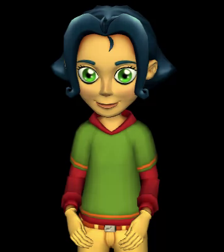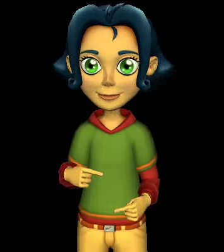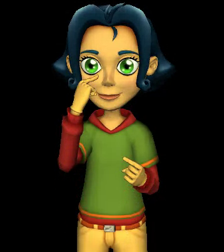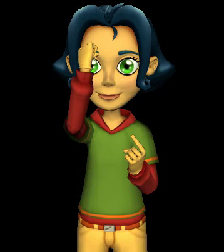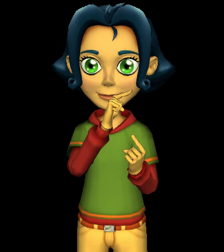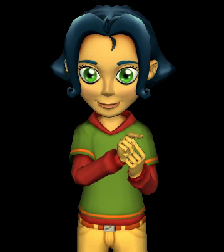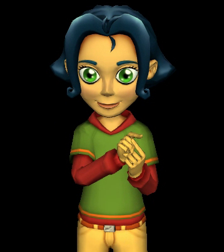موضوع